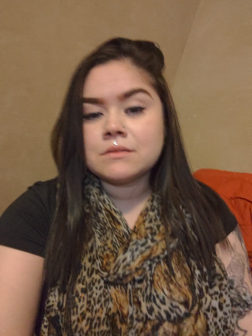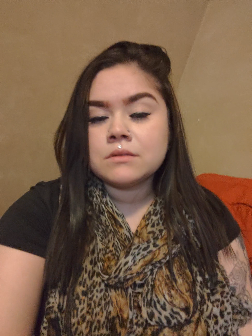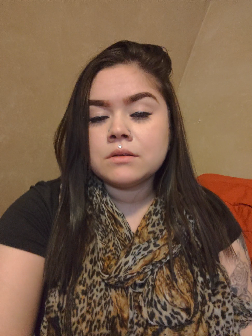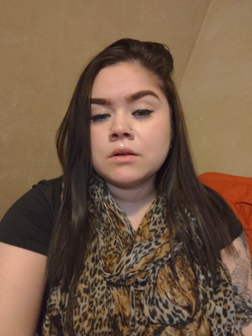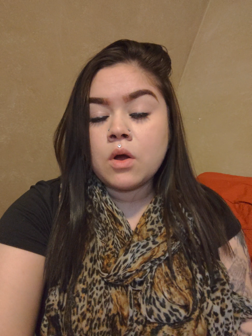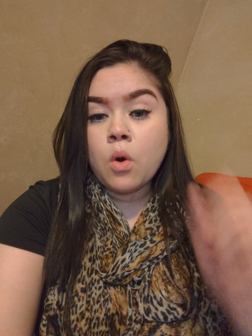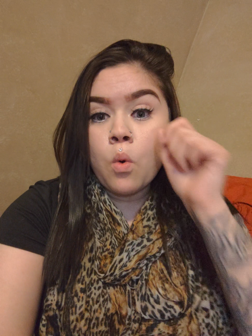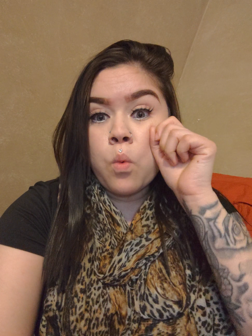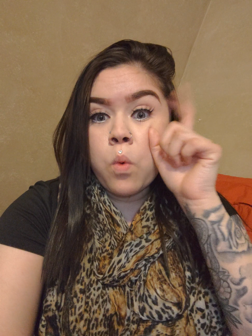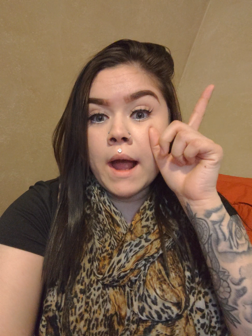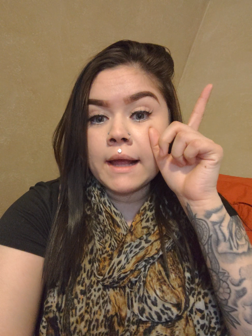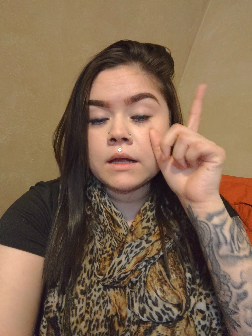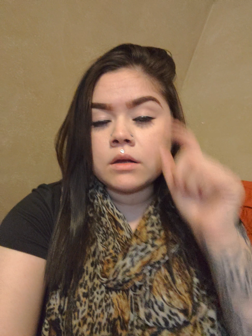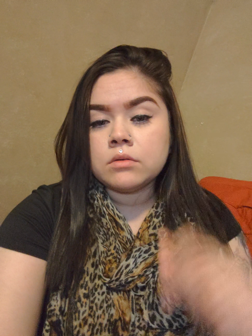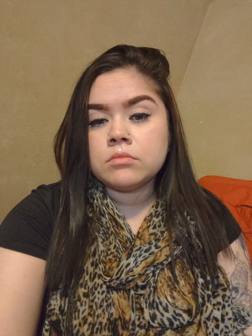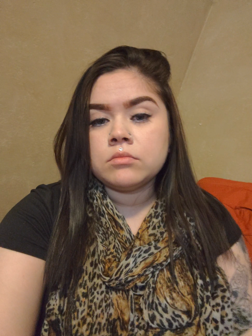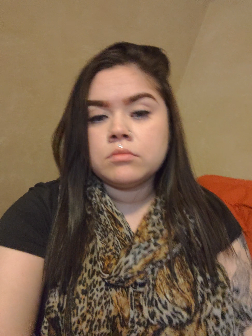wake